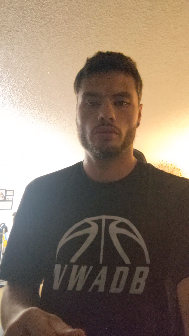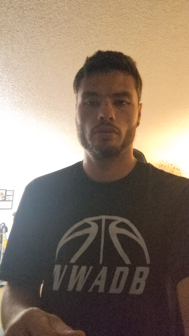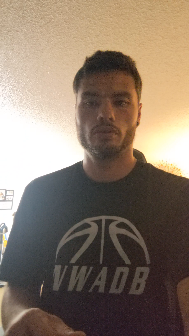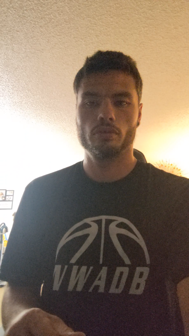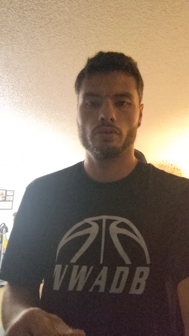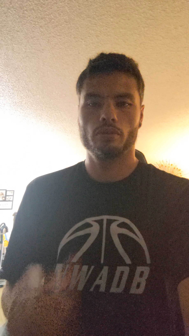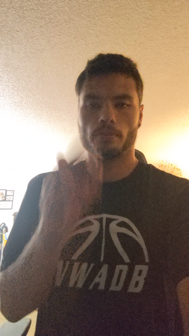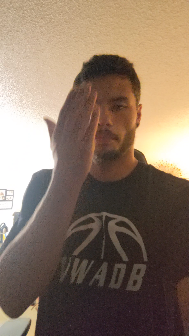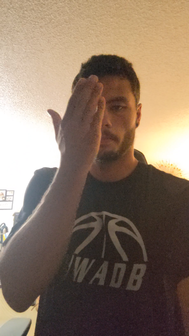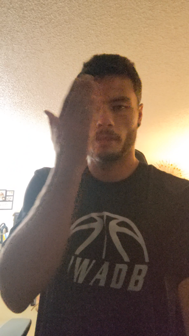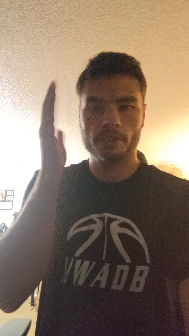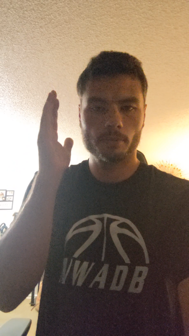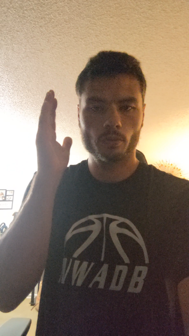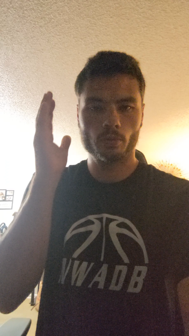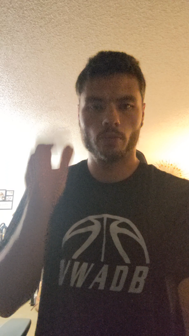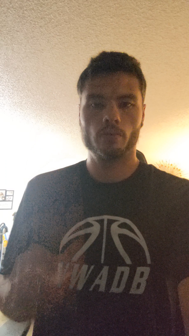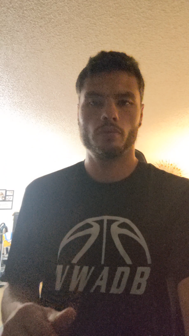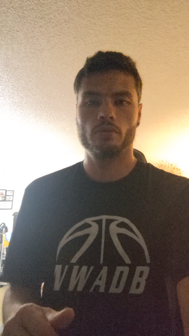peekaboo